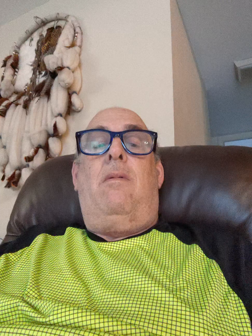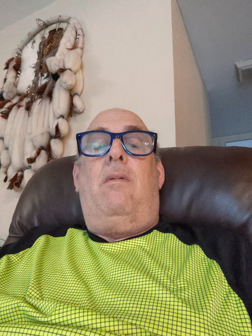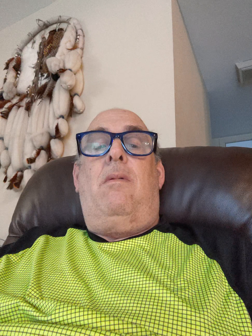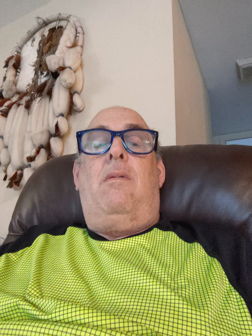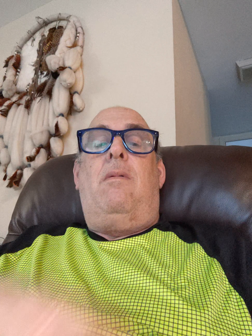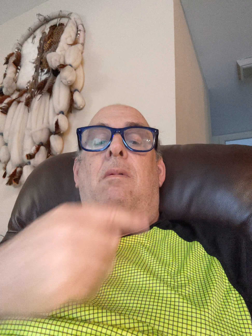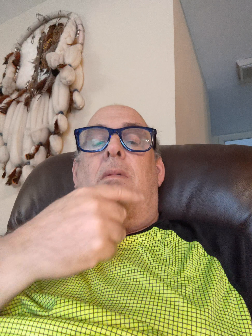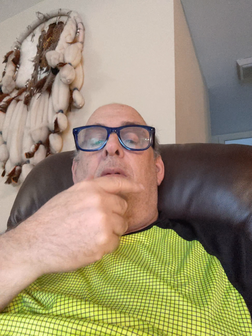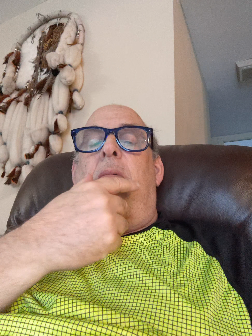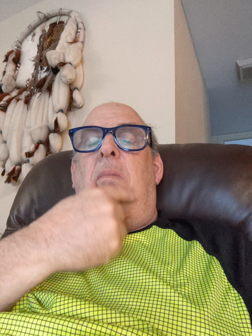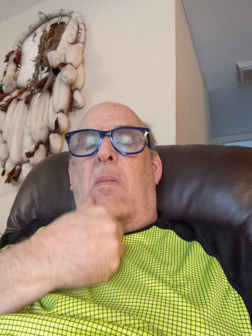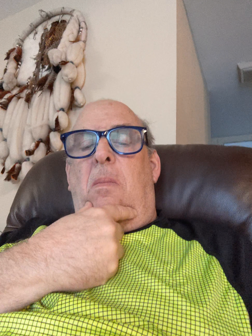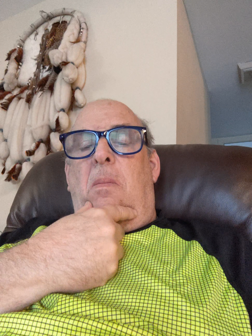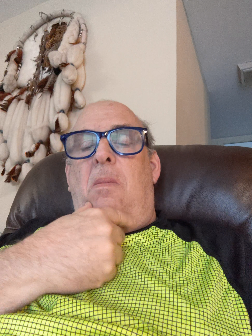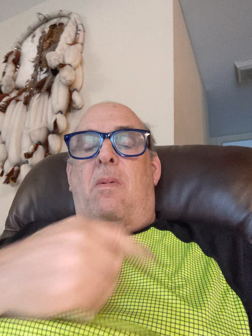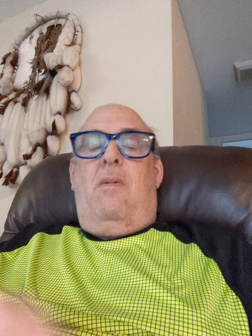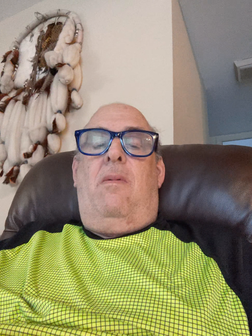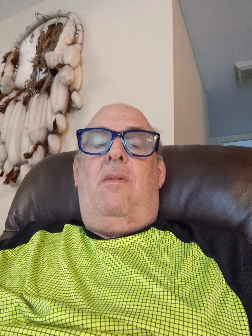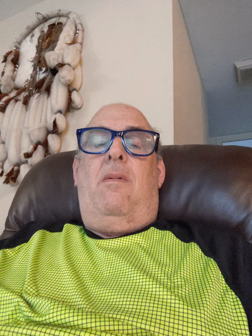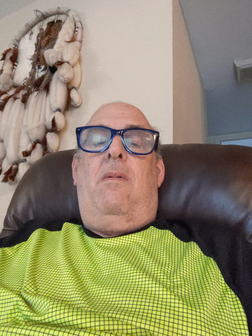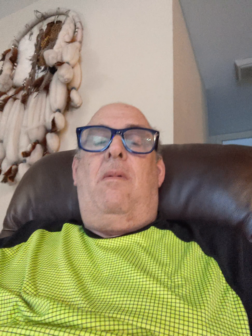sad